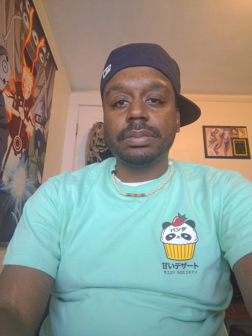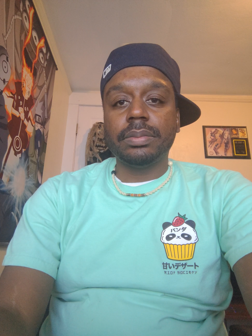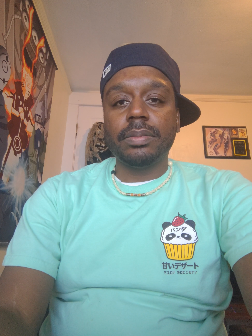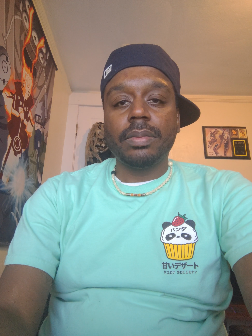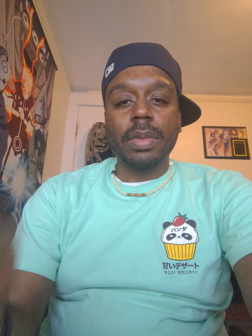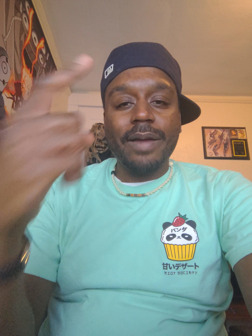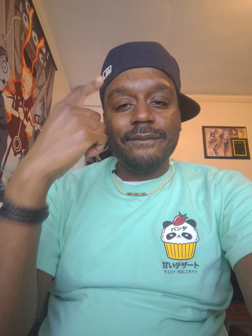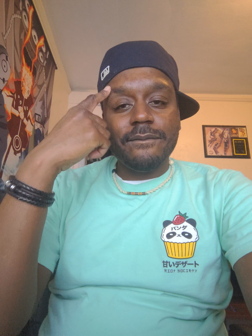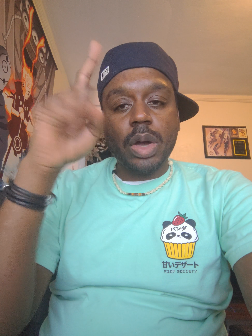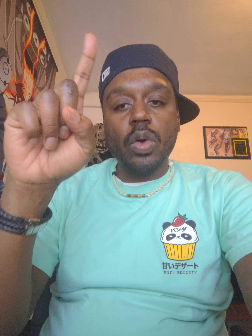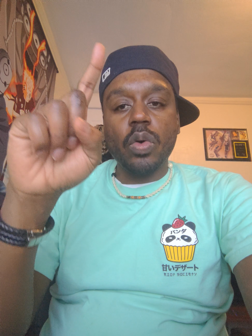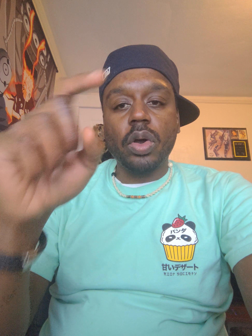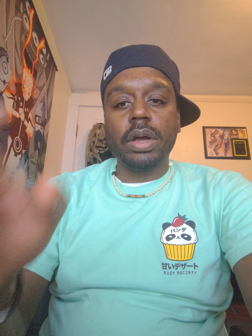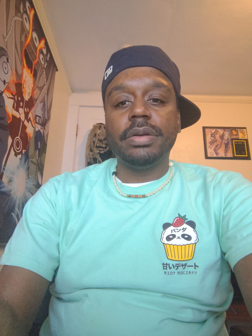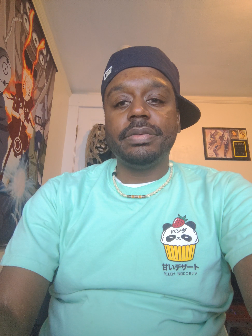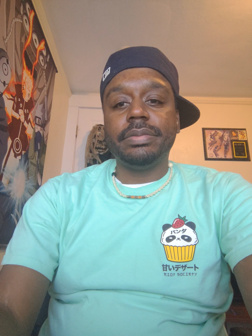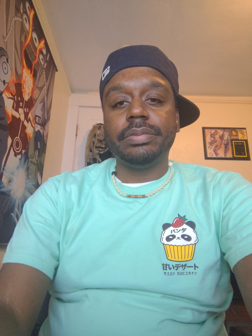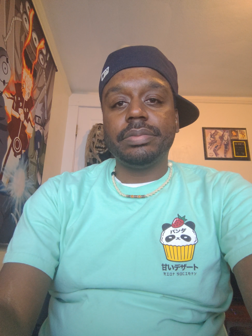for